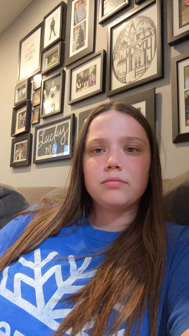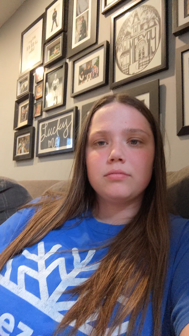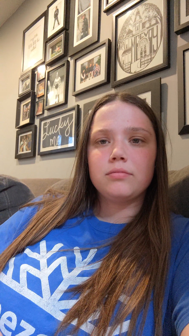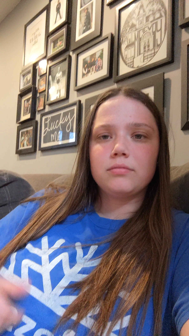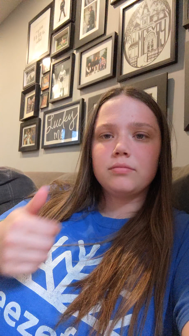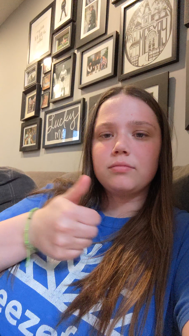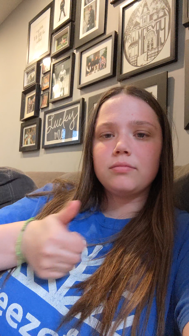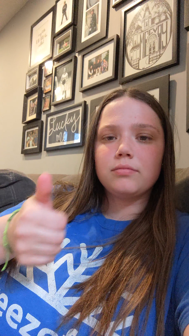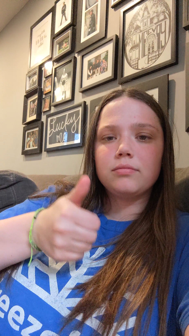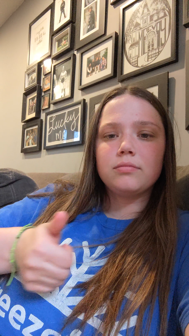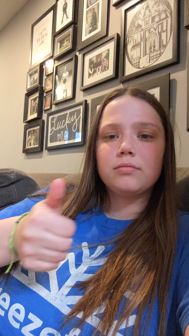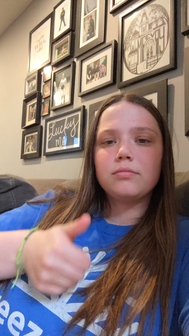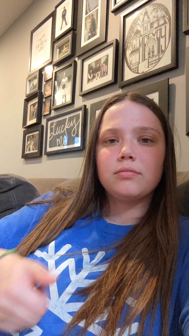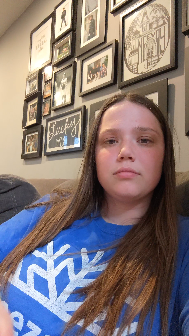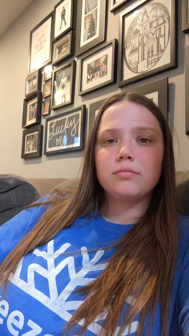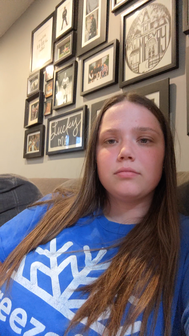basement